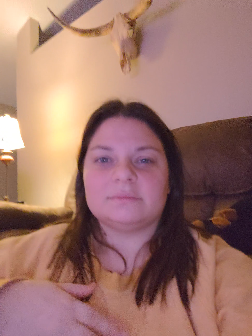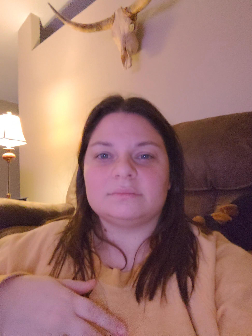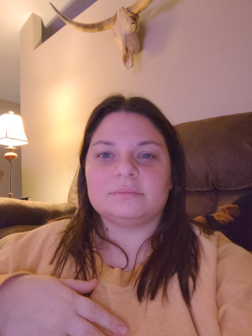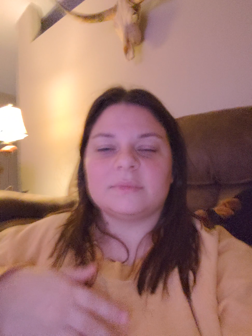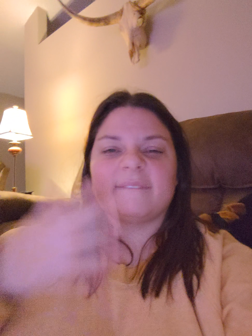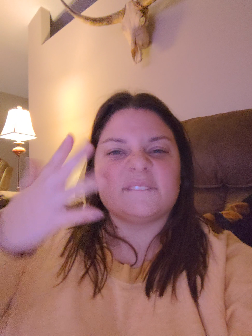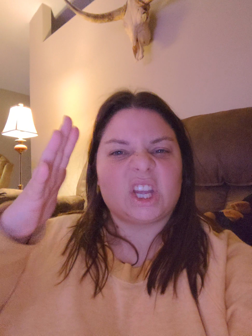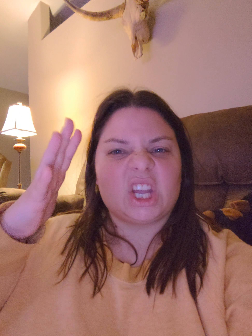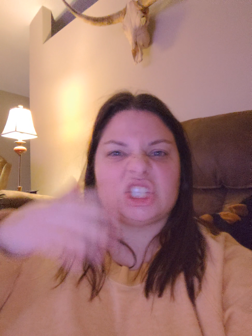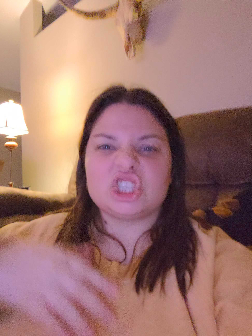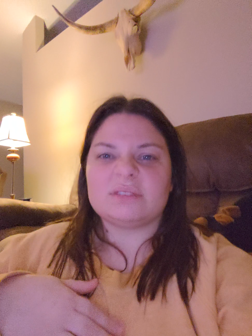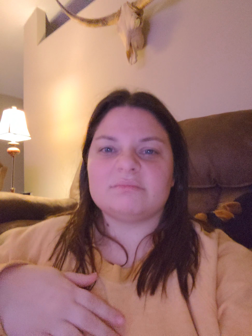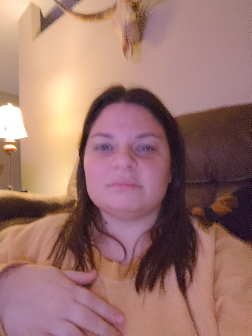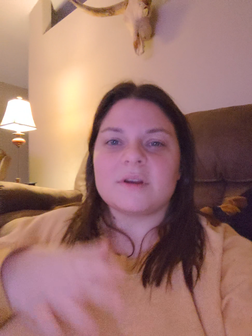finish